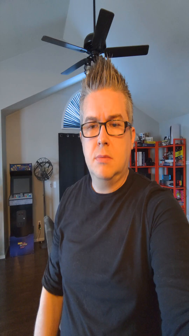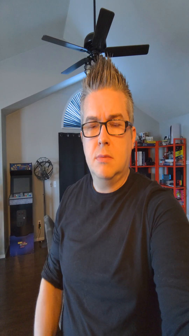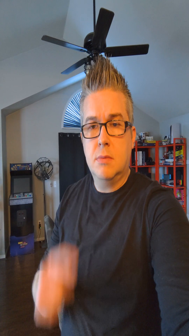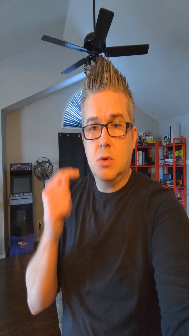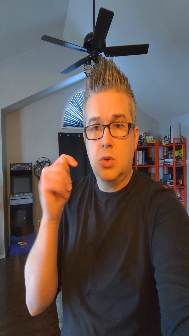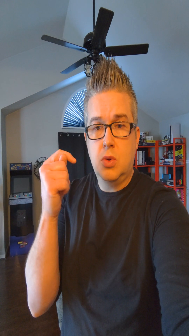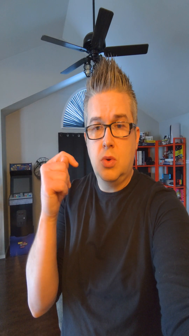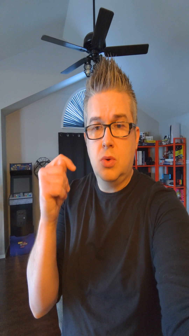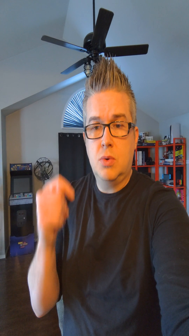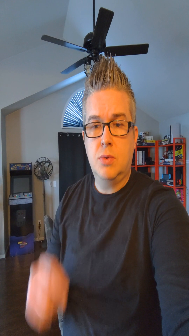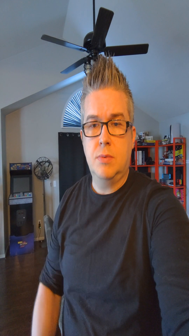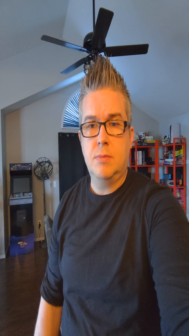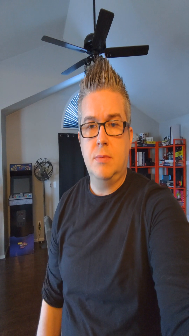toy